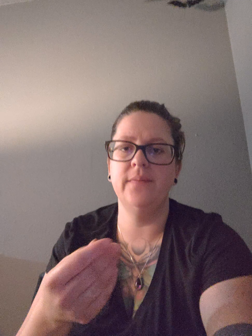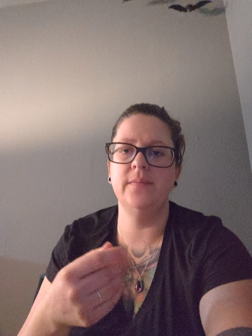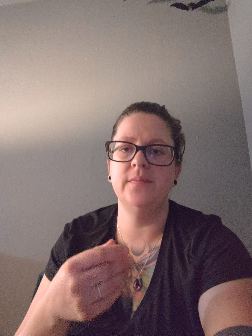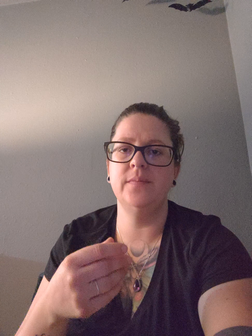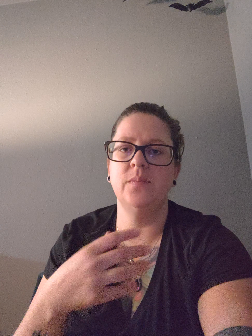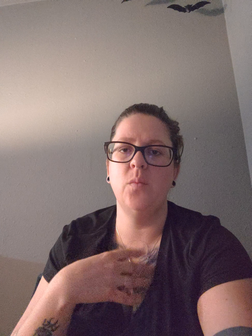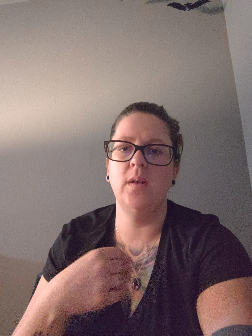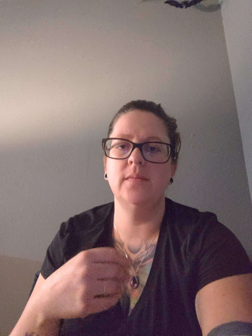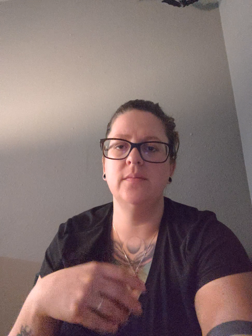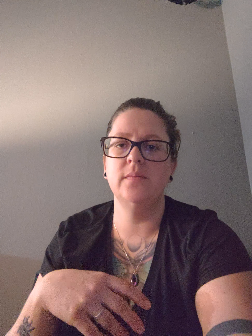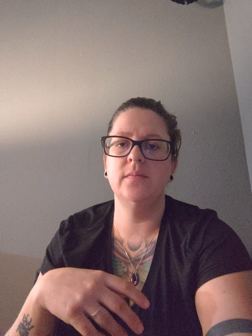white